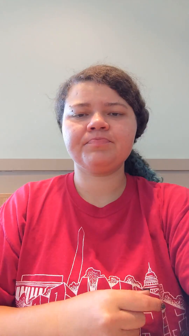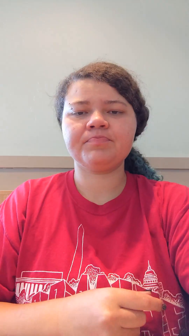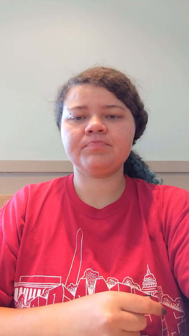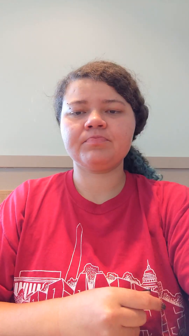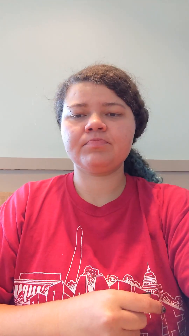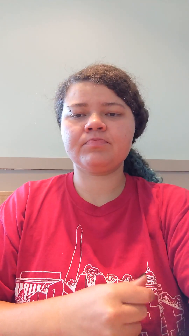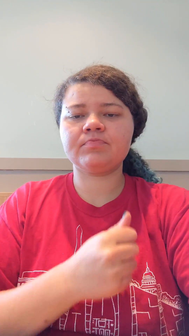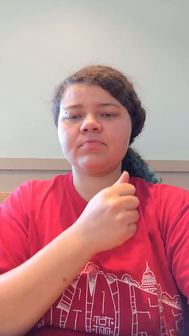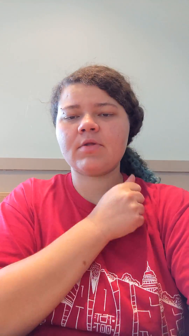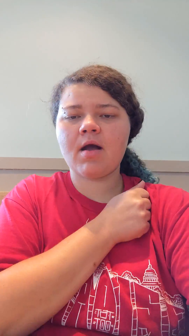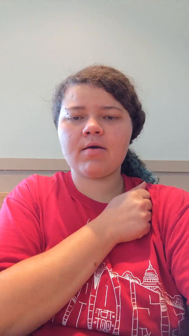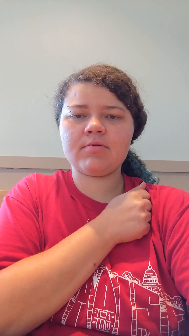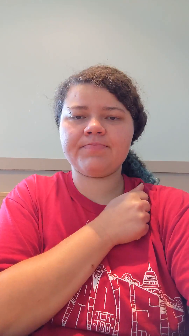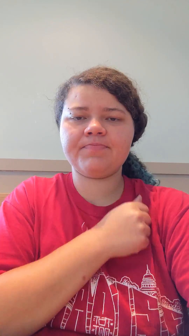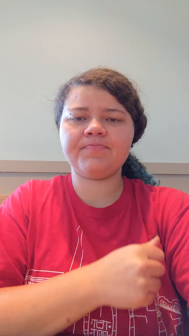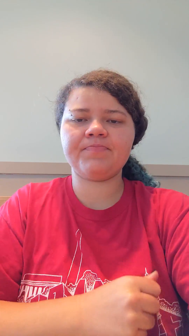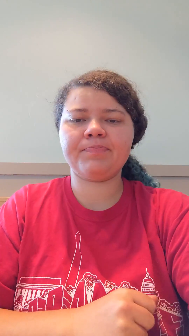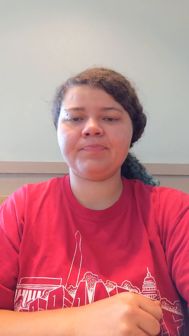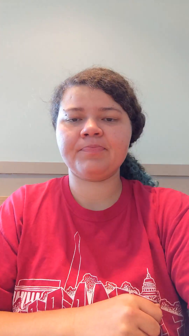hug